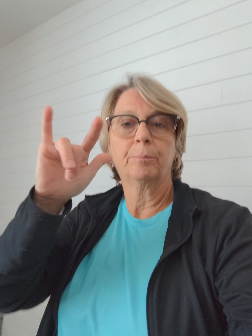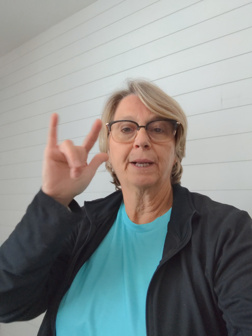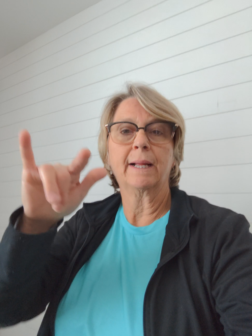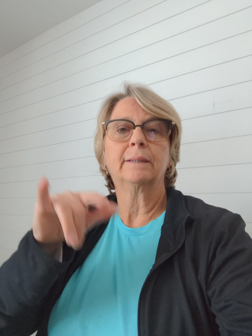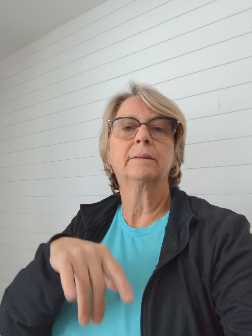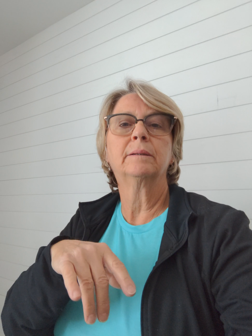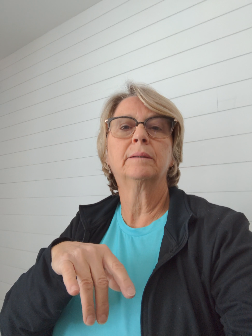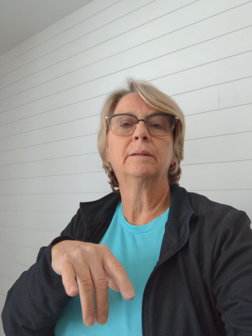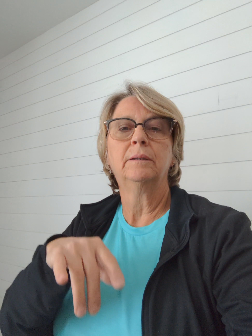airplane